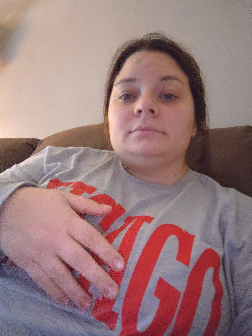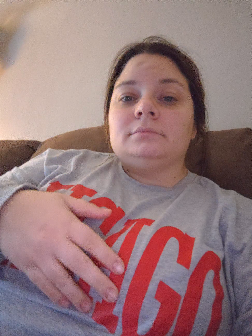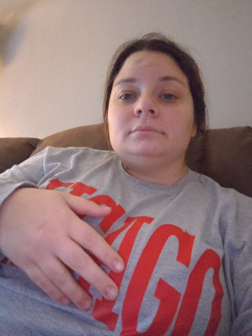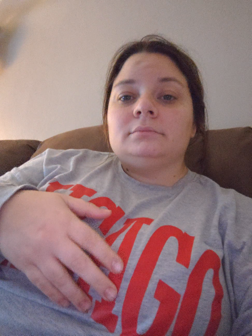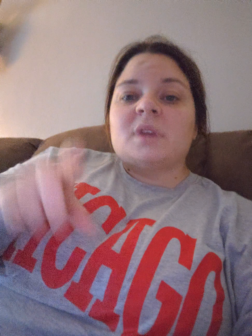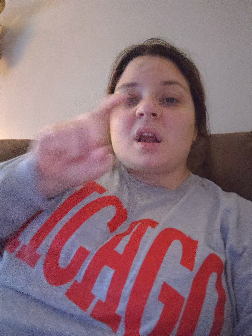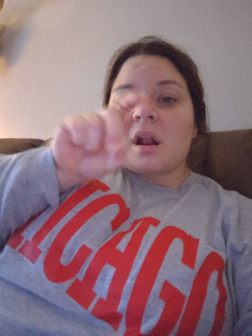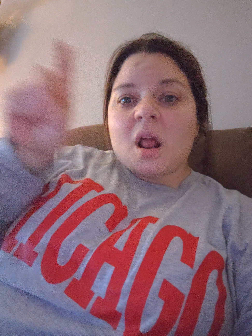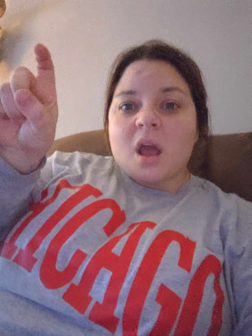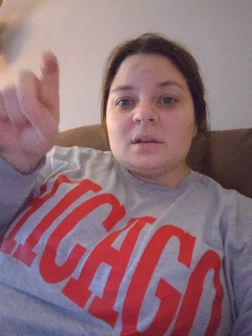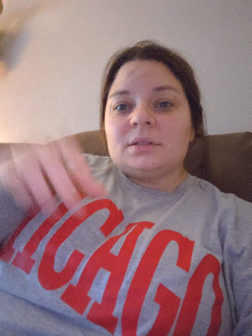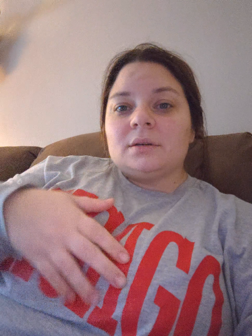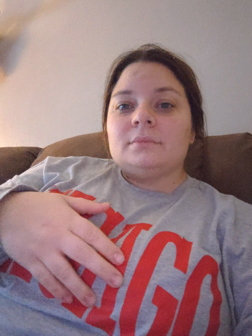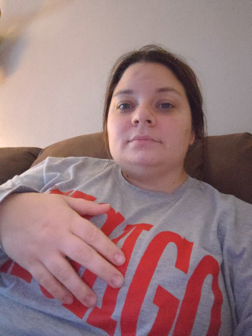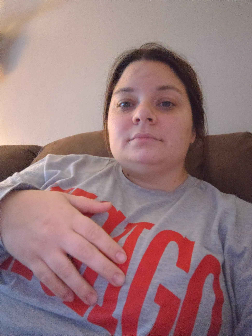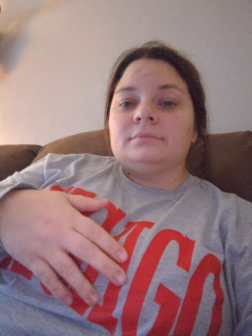closet